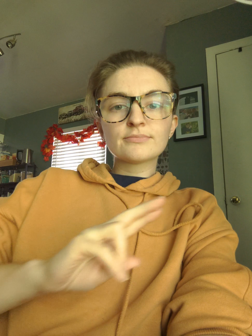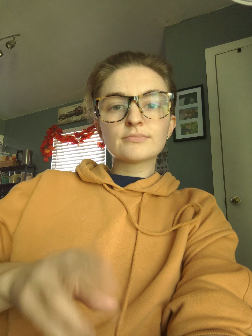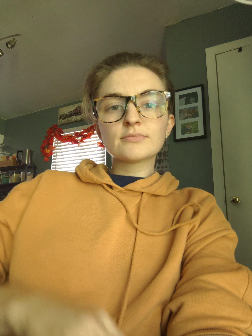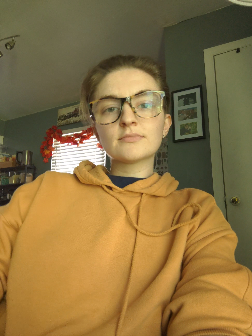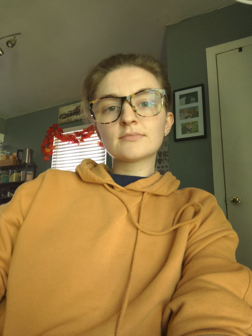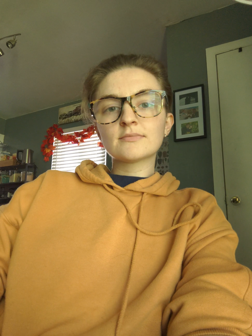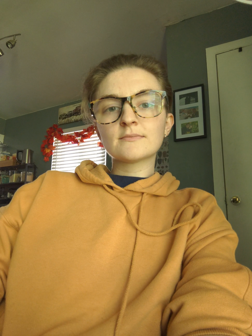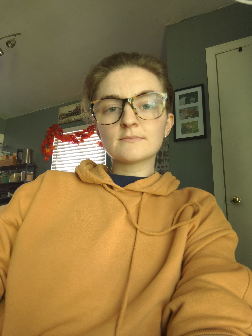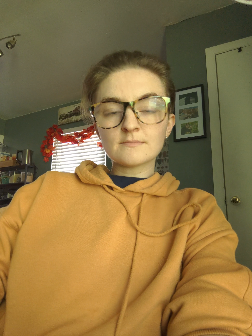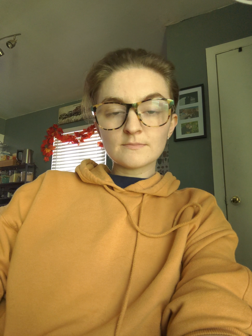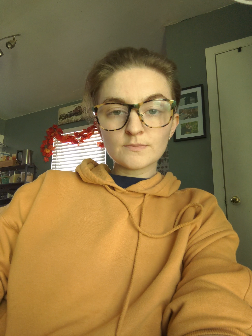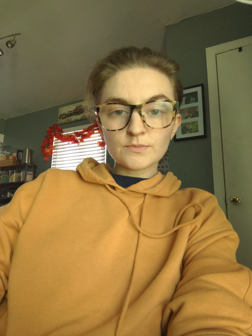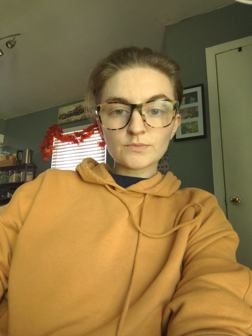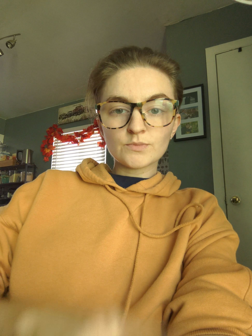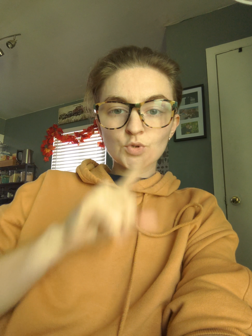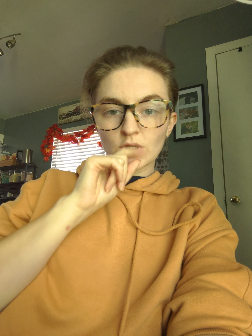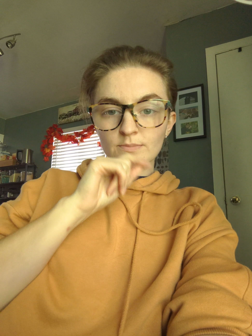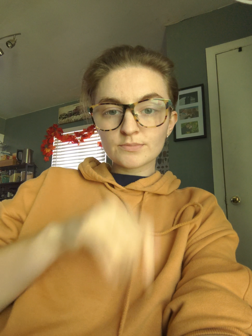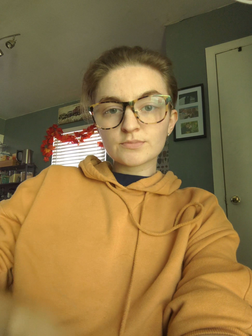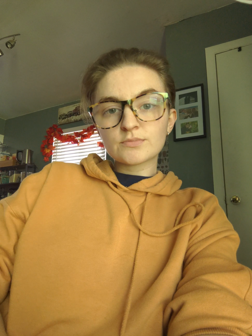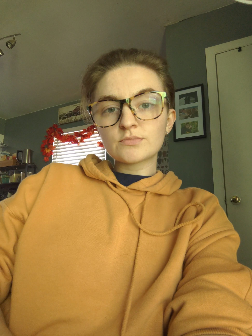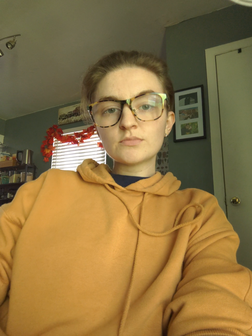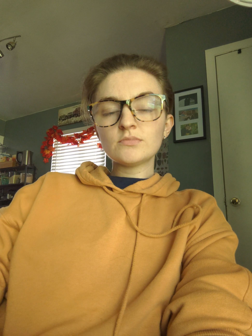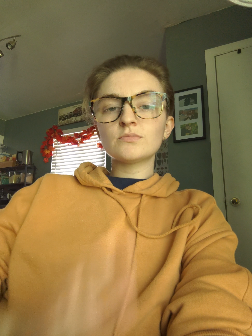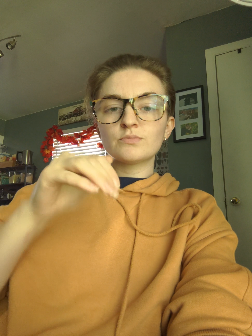chicken